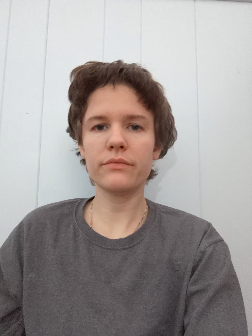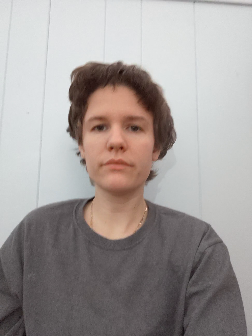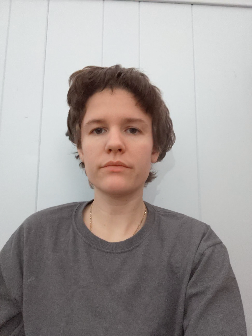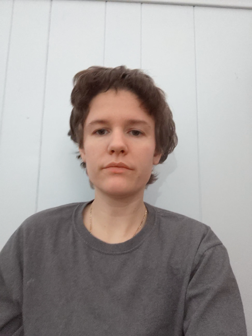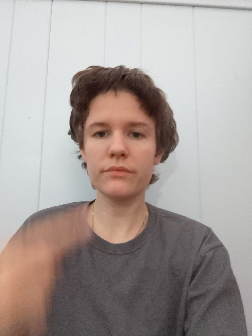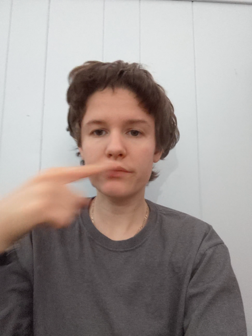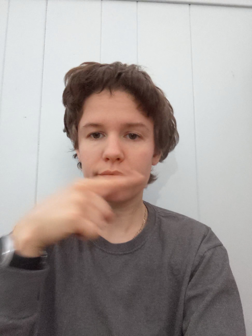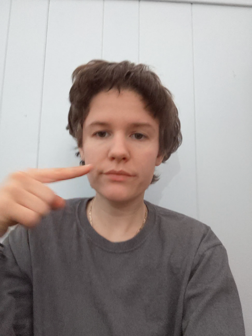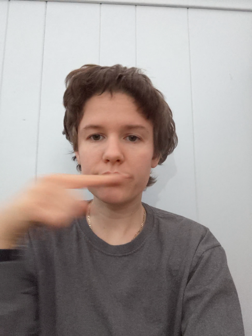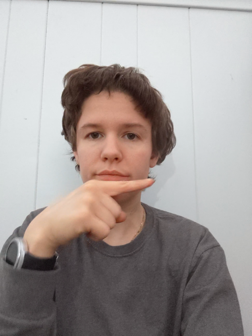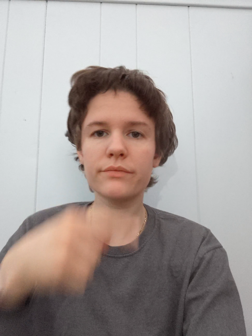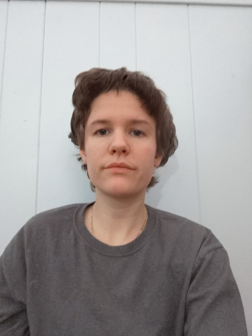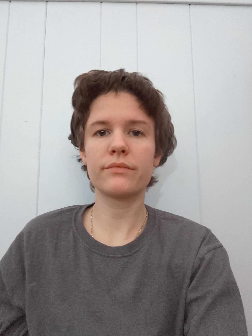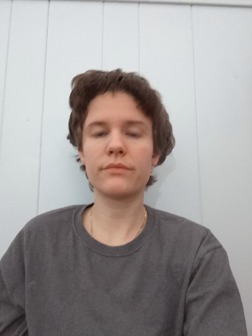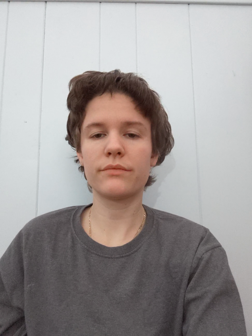toothbrush